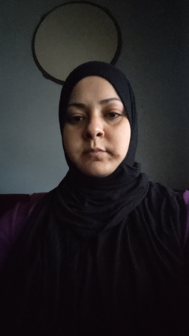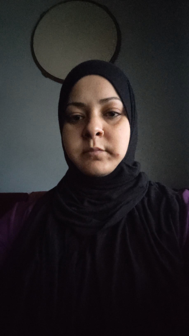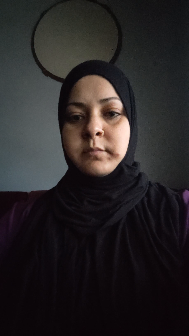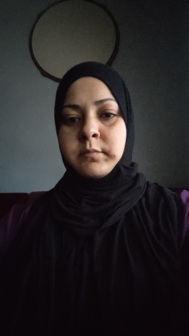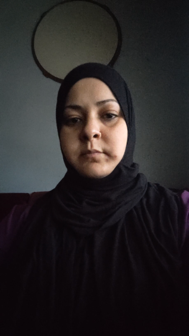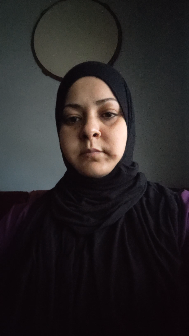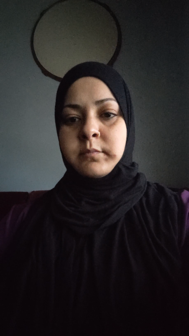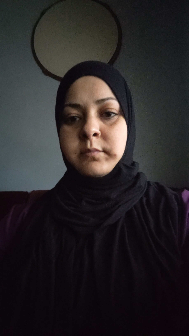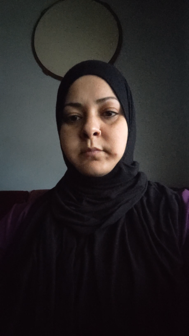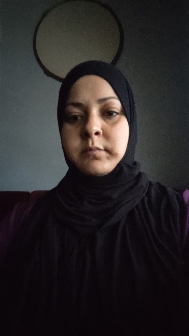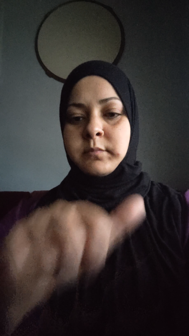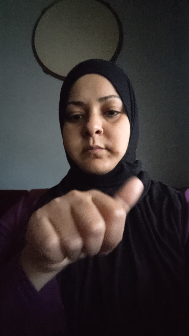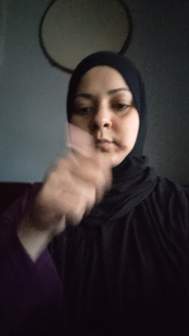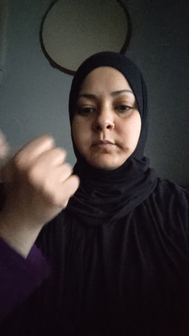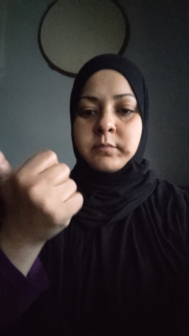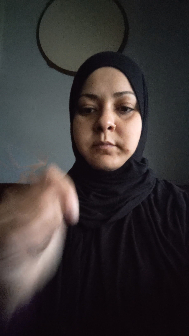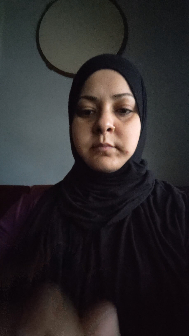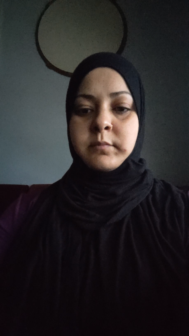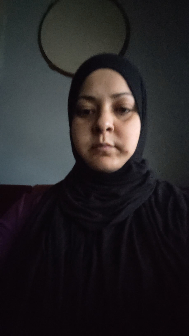other